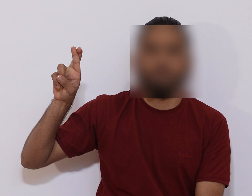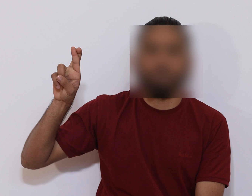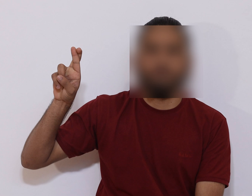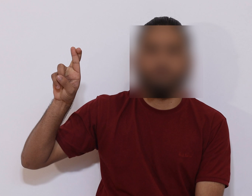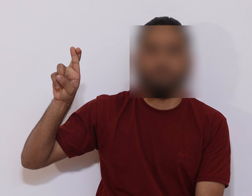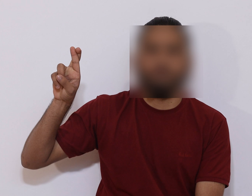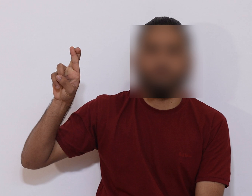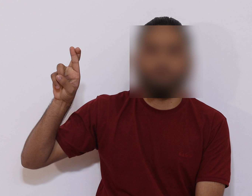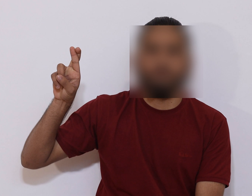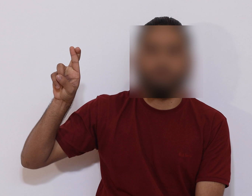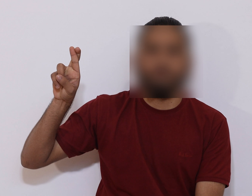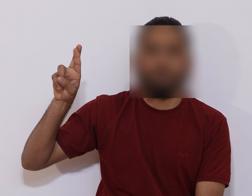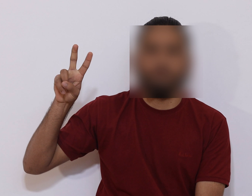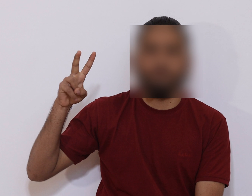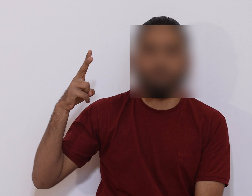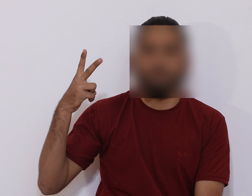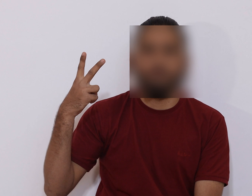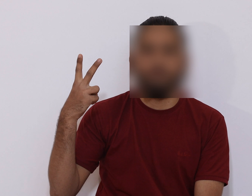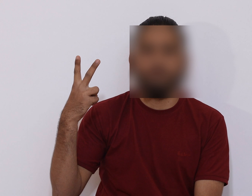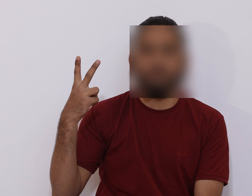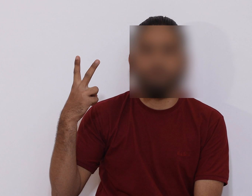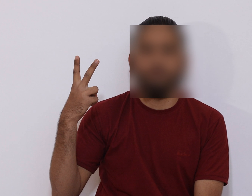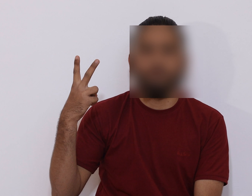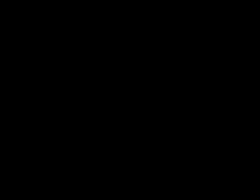ڑ